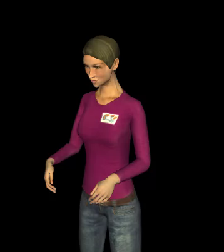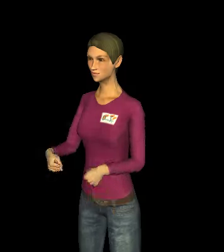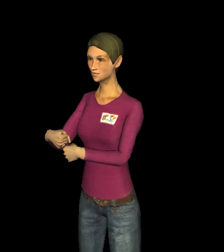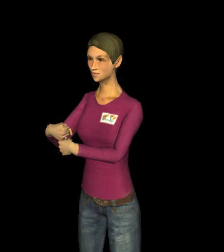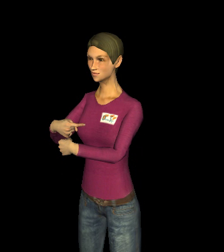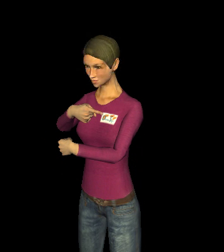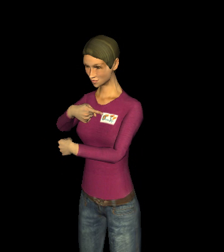يتخلص من